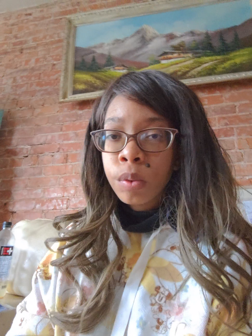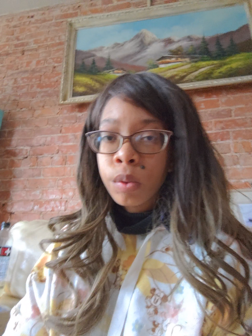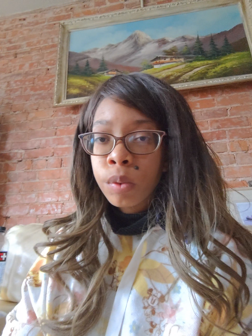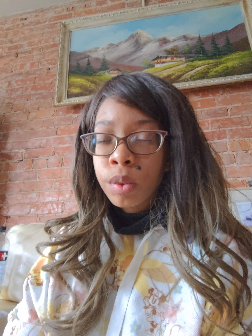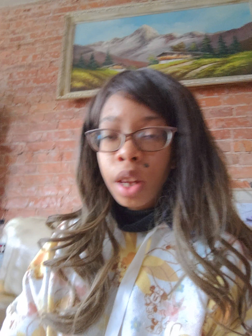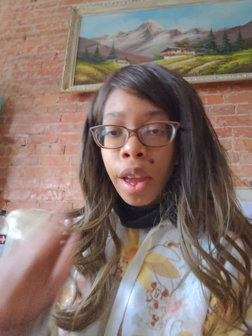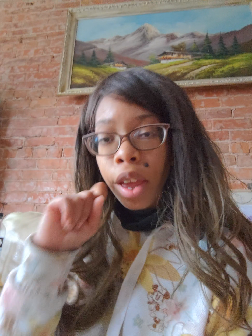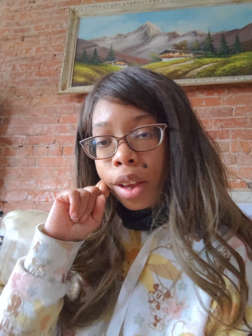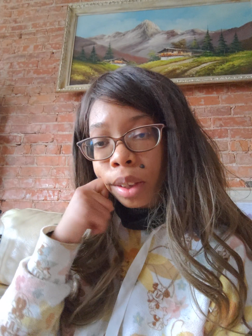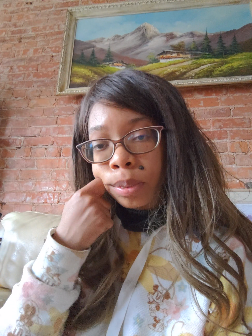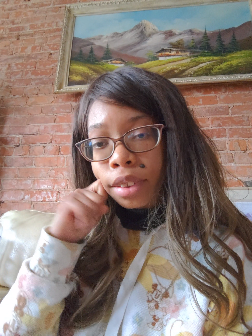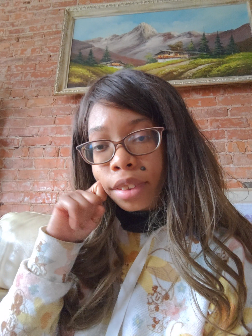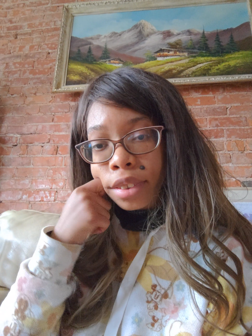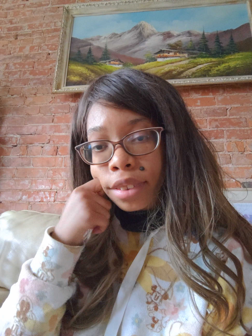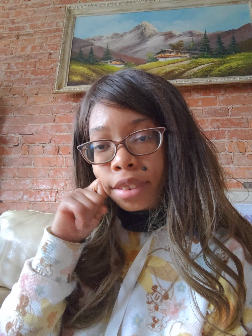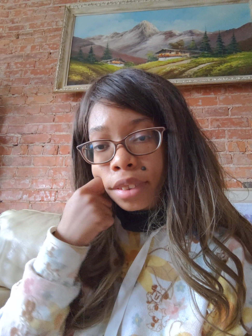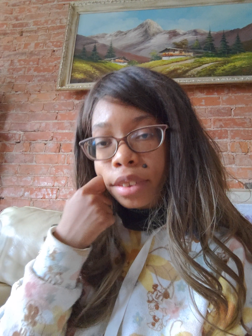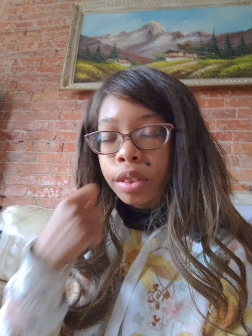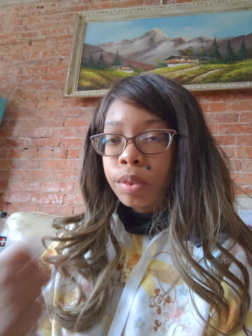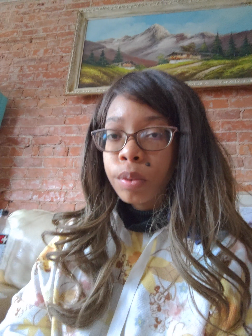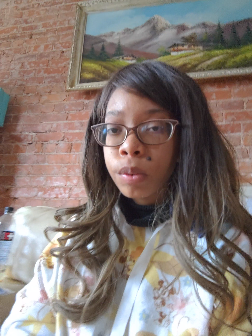apple